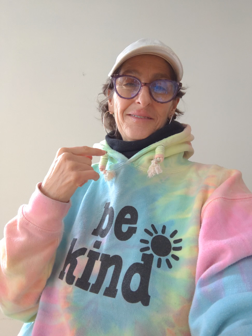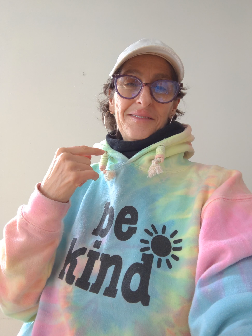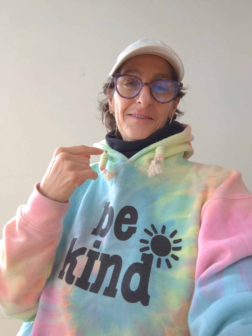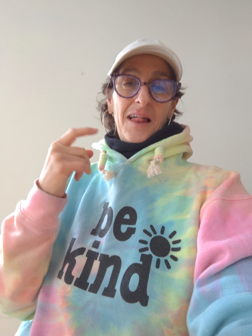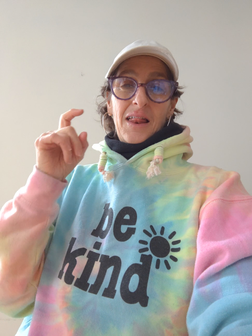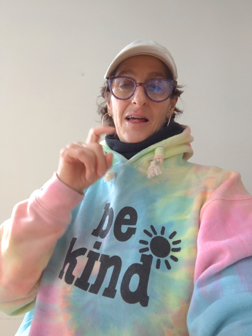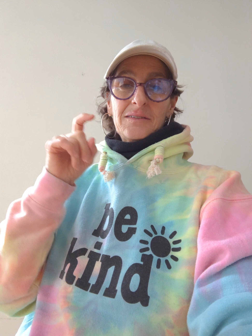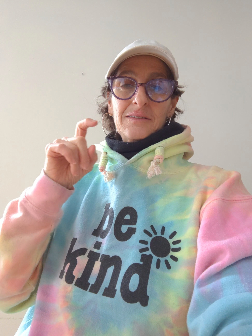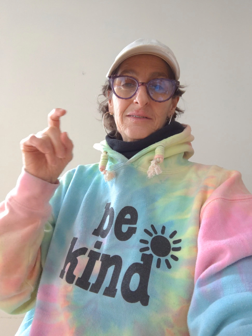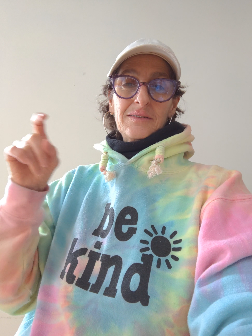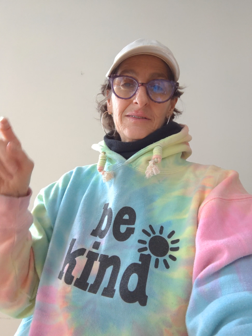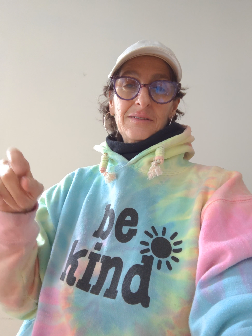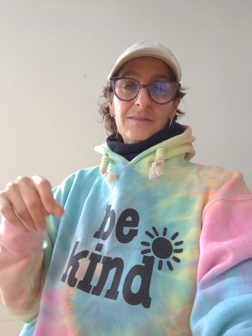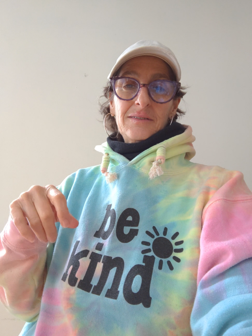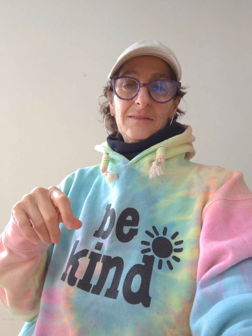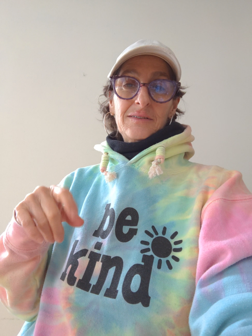closet